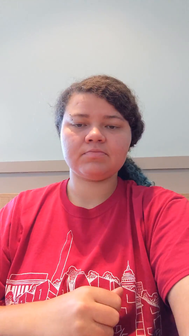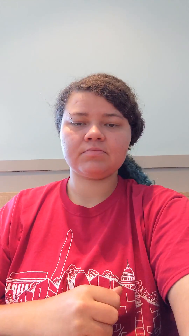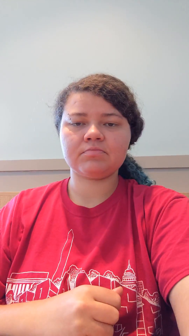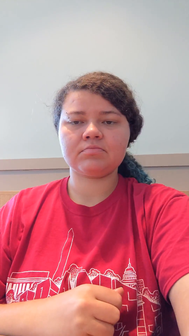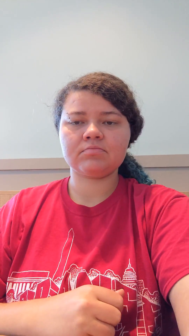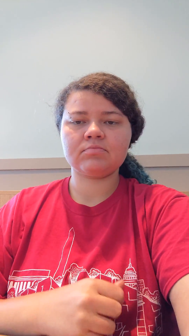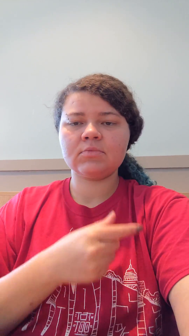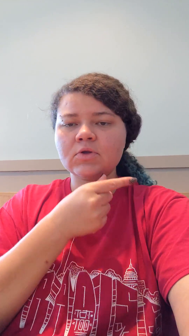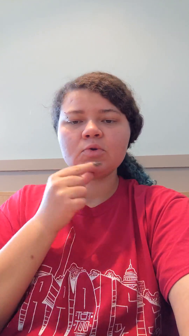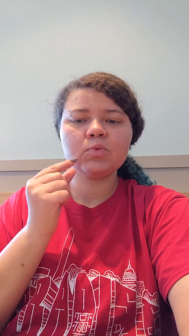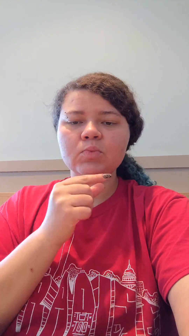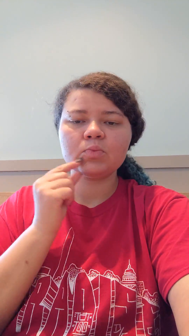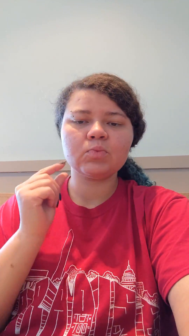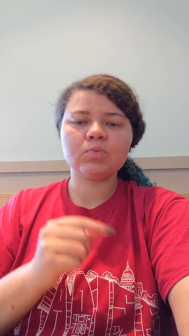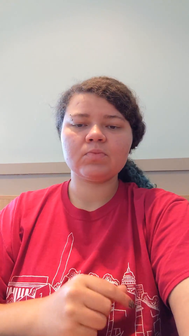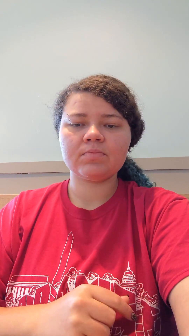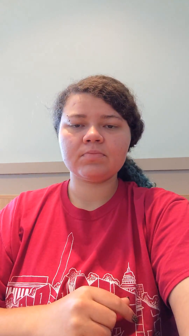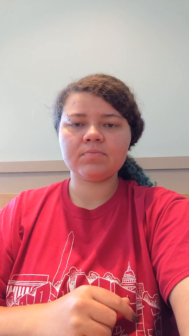glue